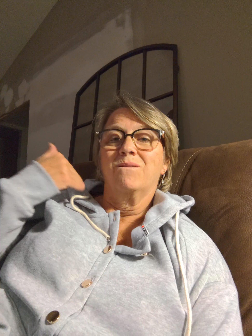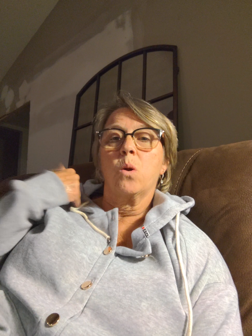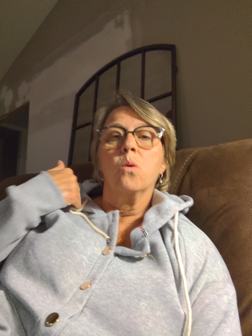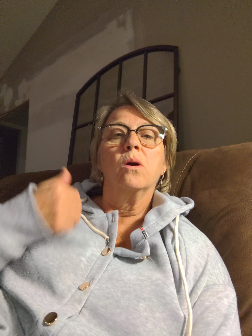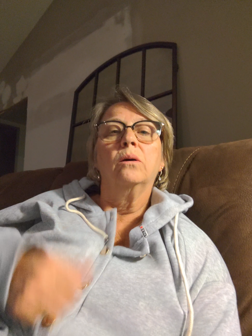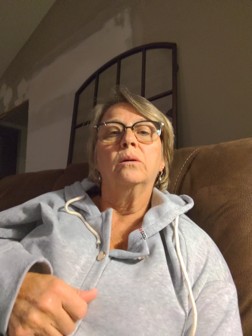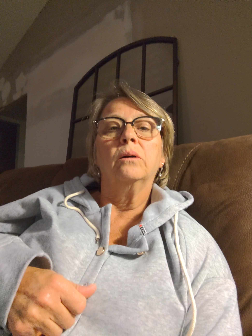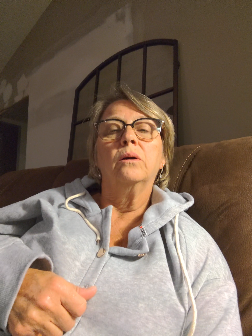before